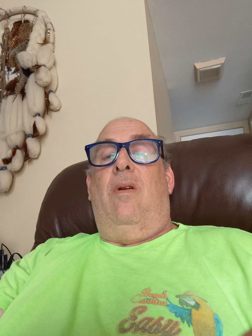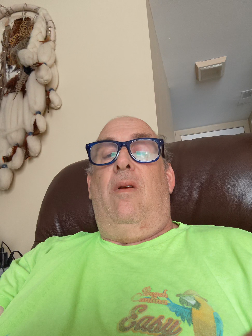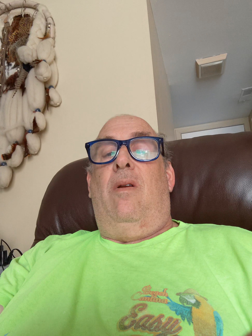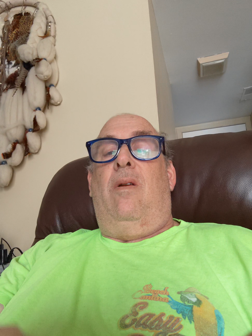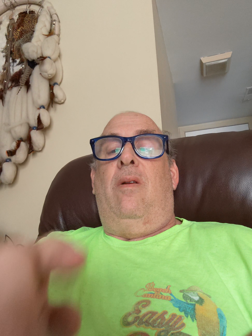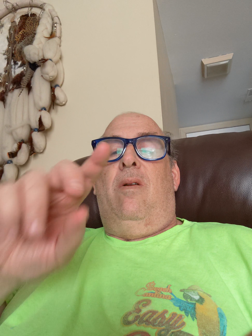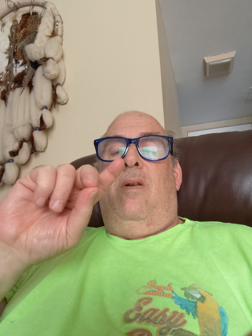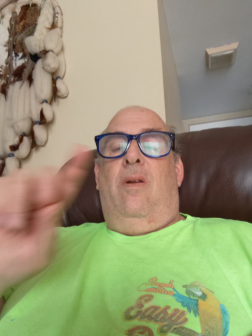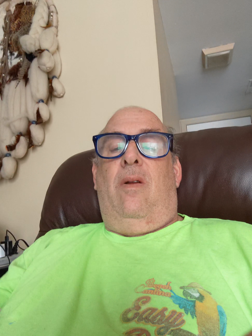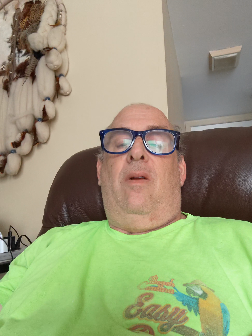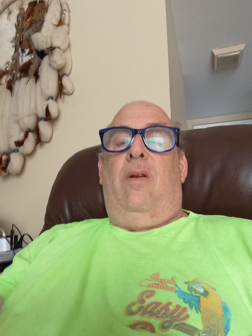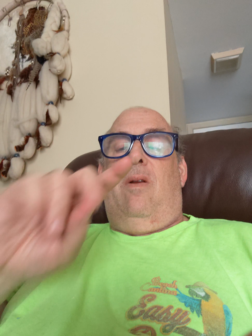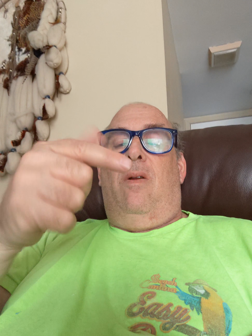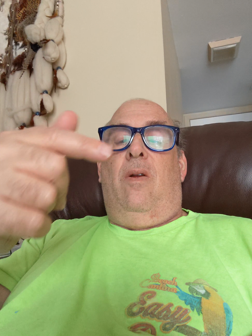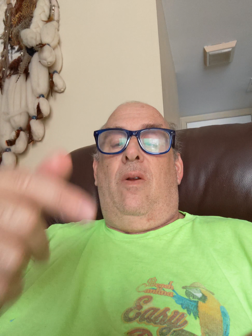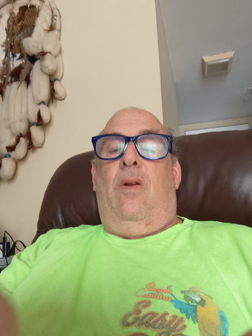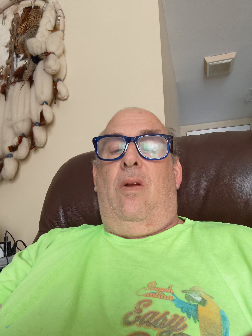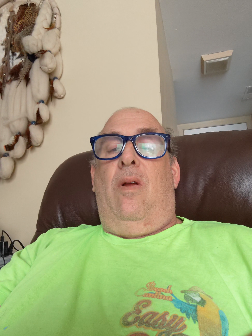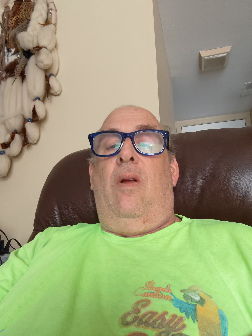dog